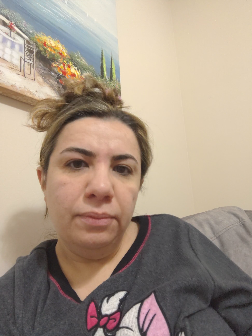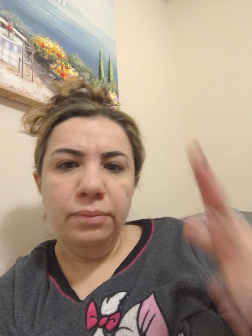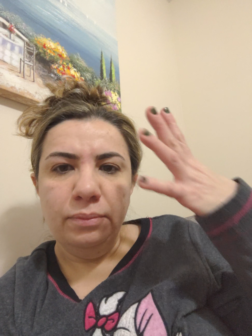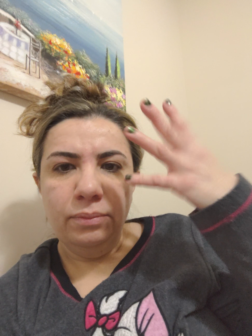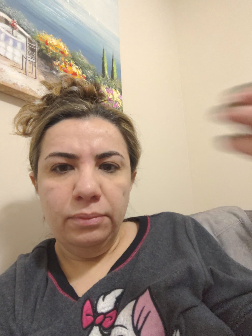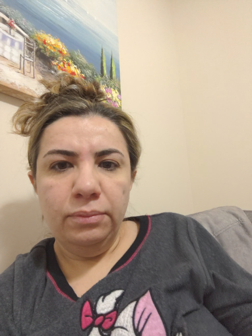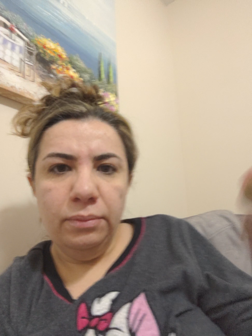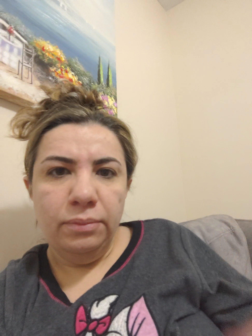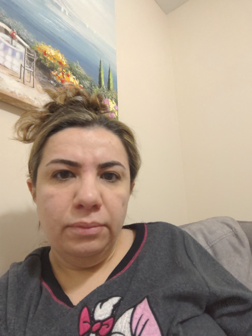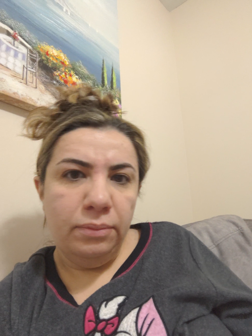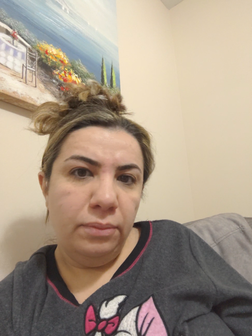go